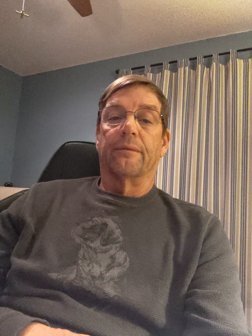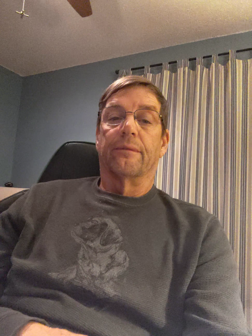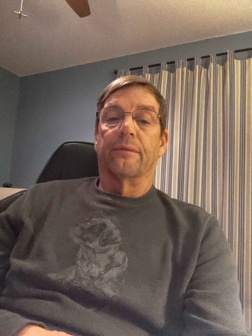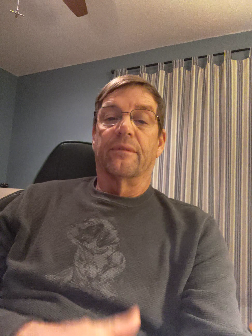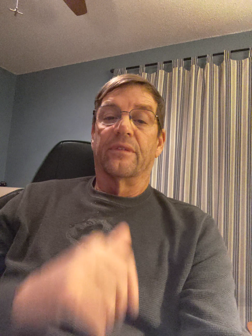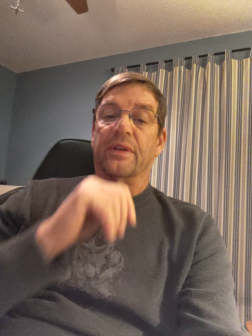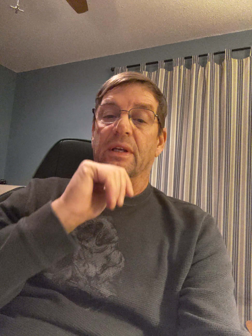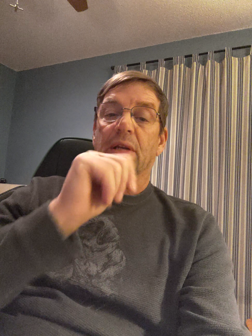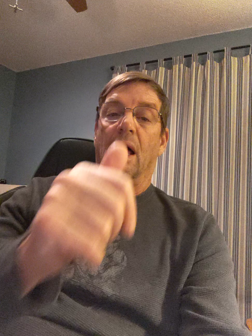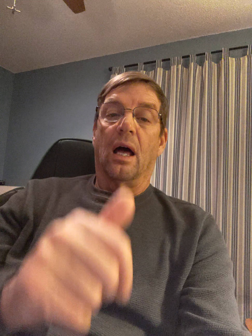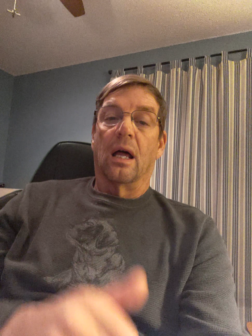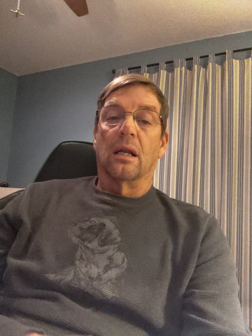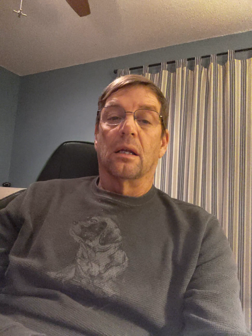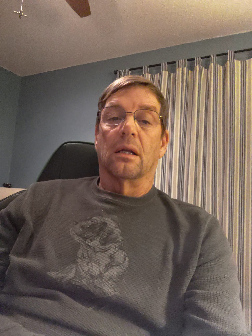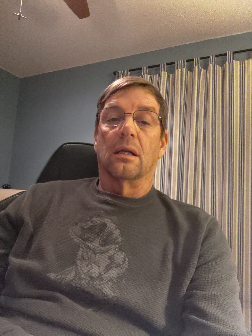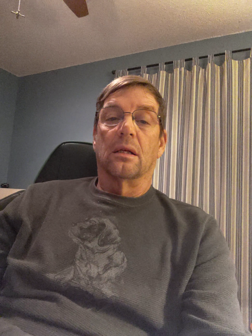not